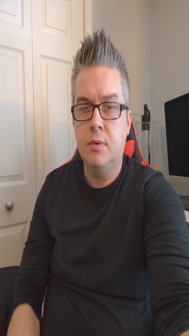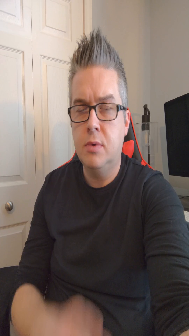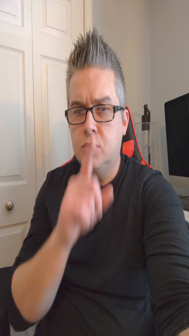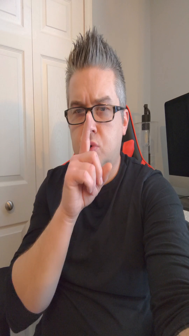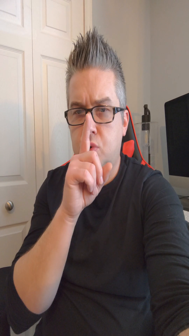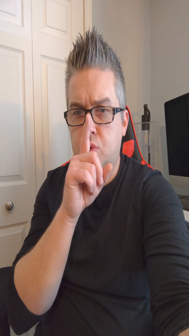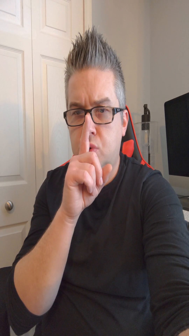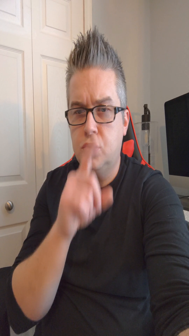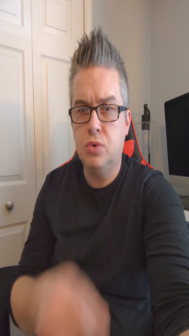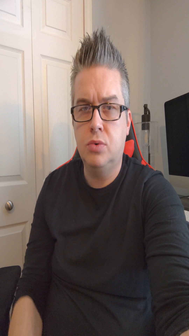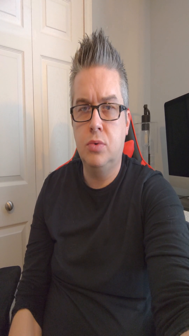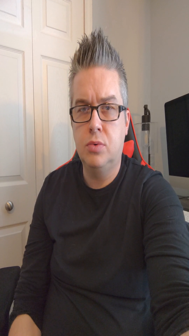shhh